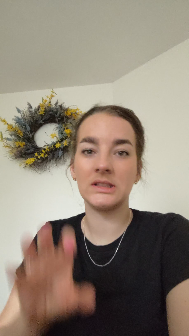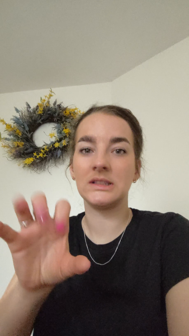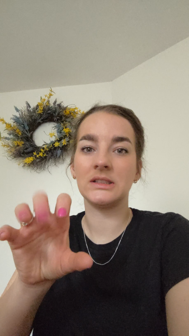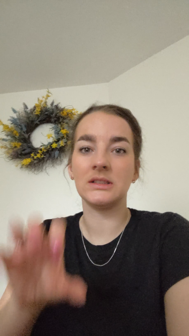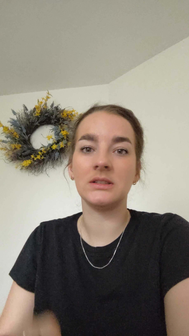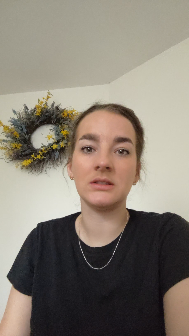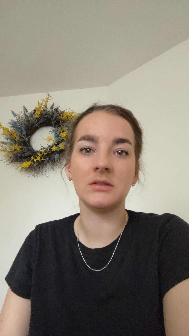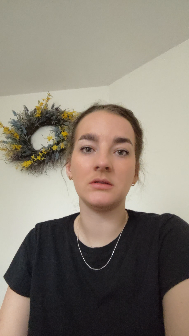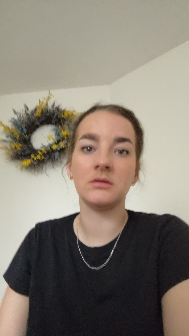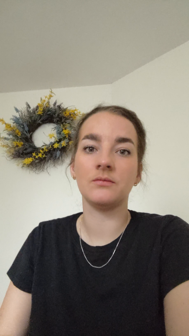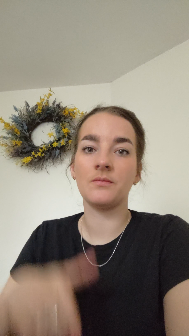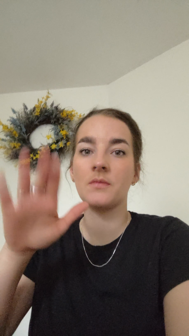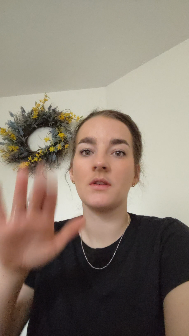paint